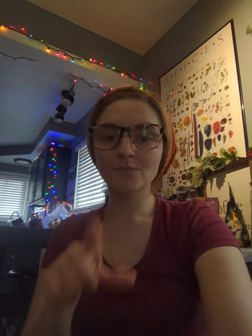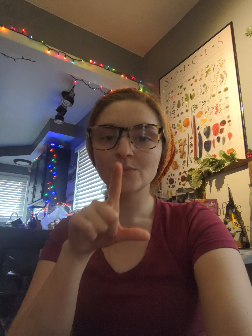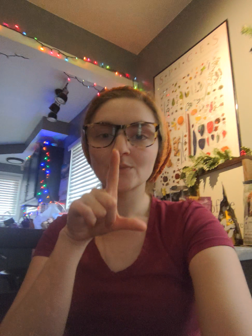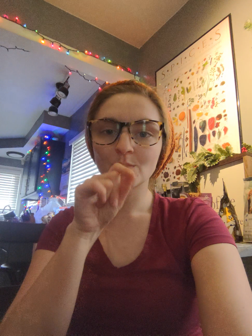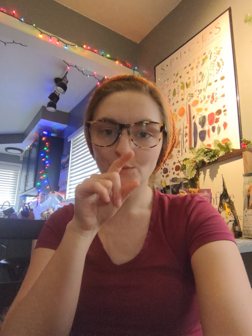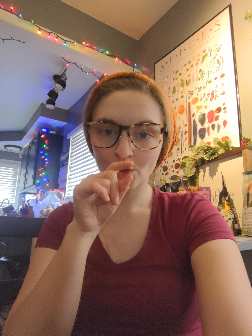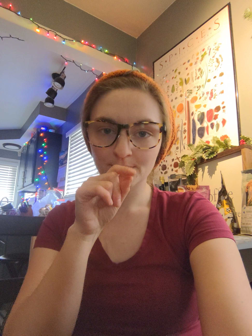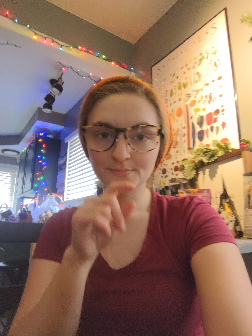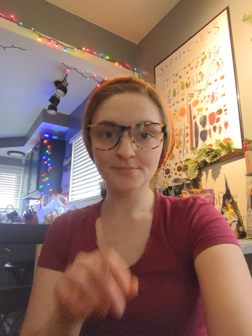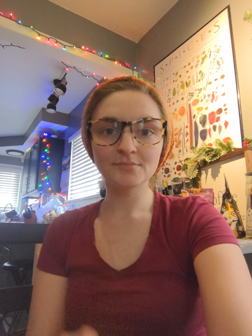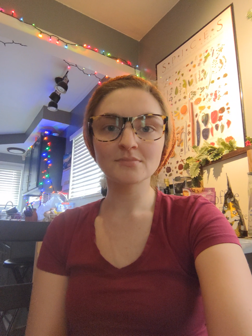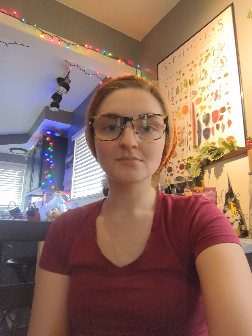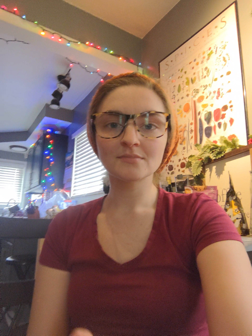bird